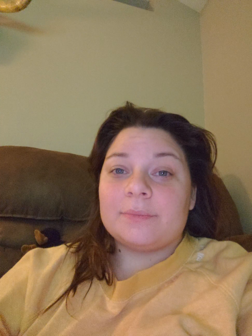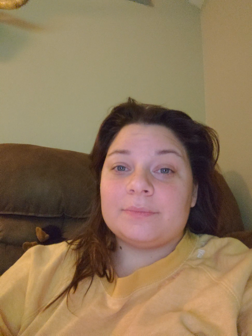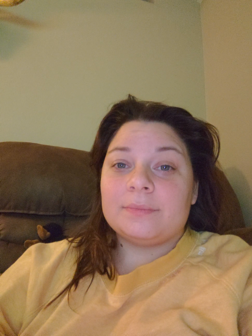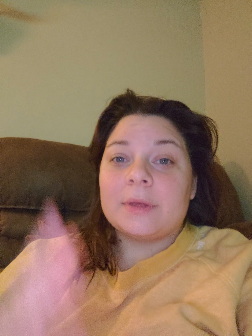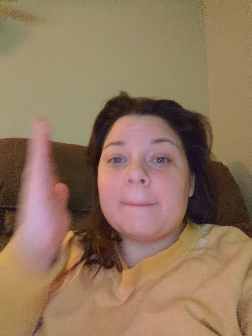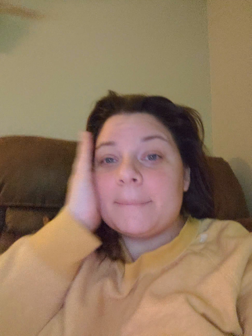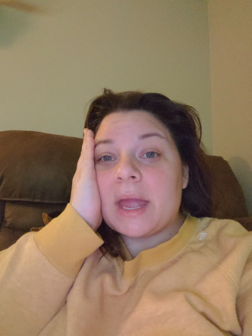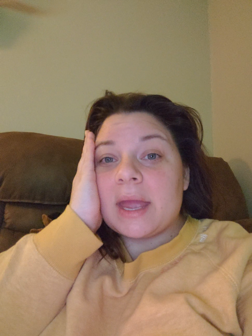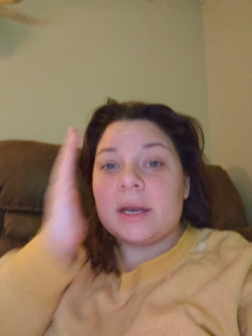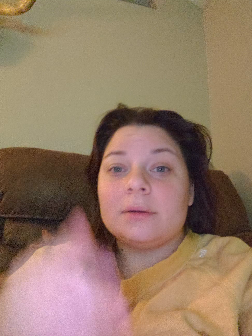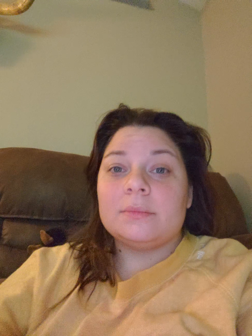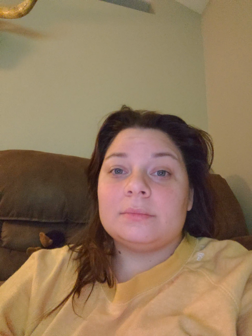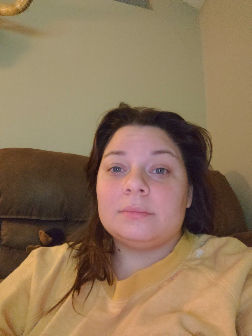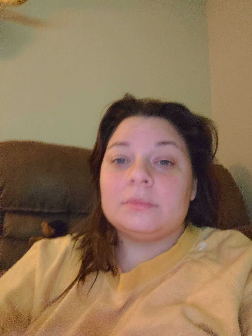bed